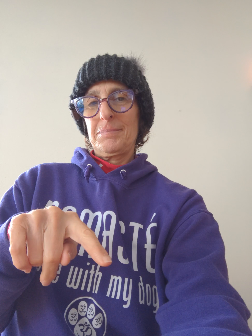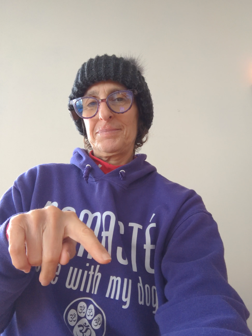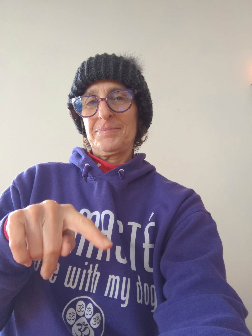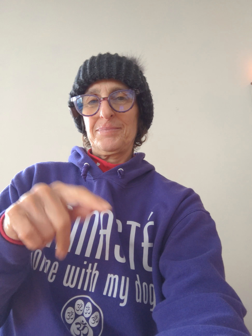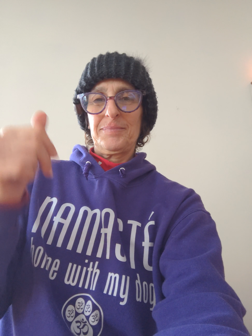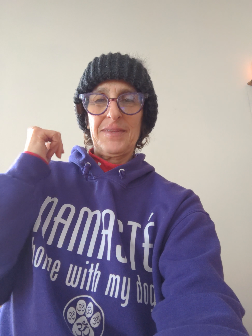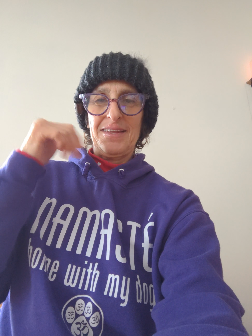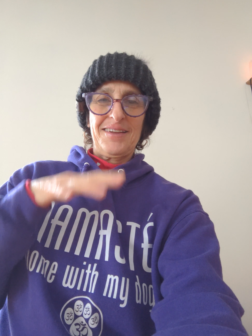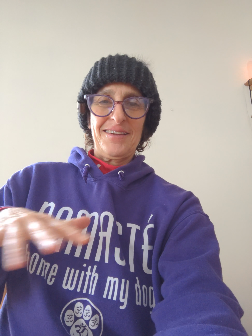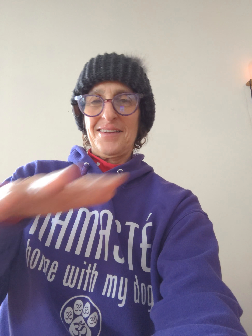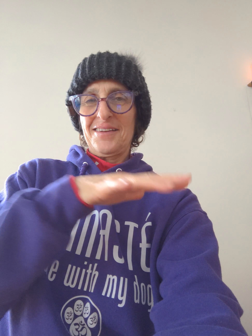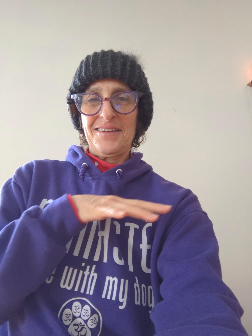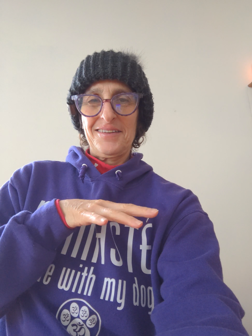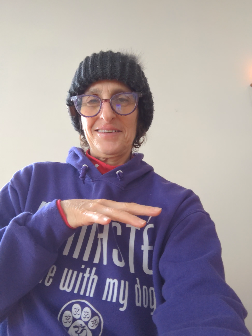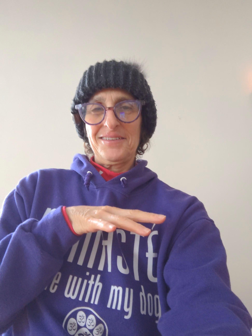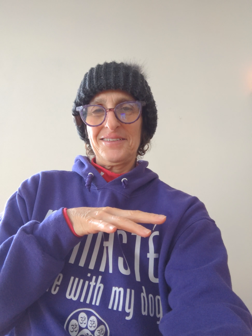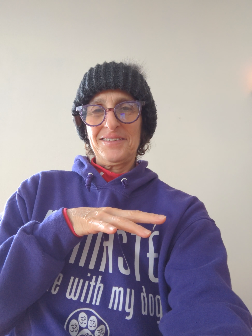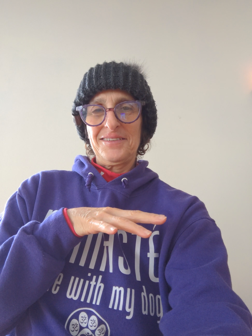backyard